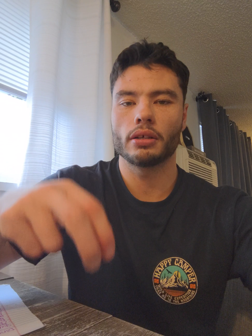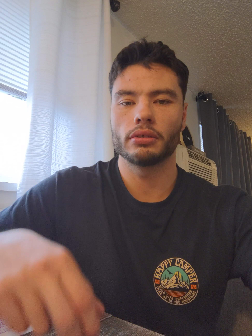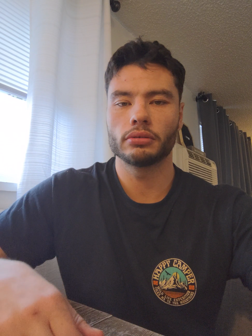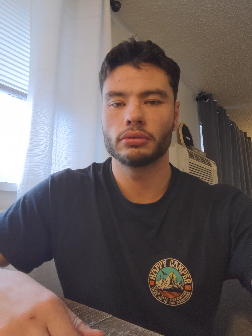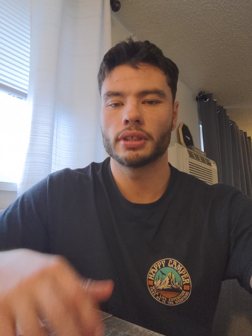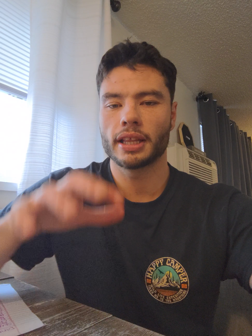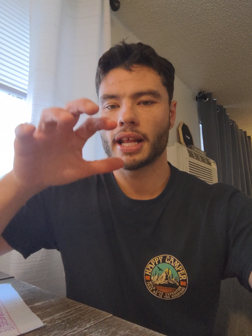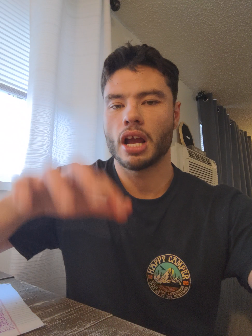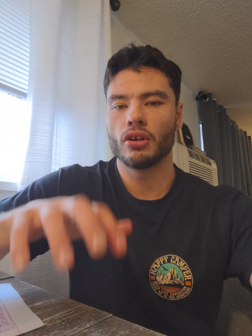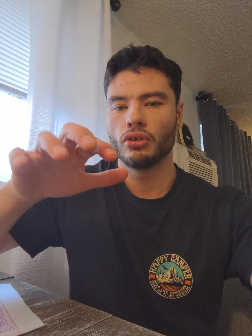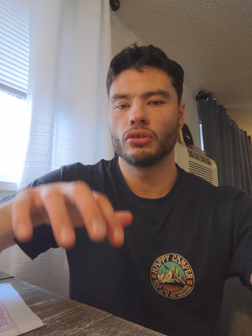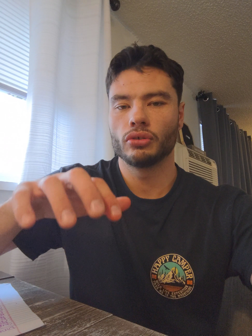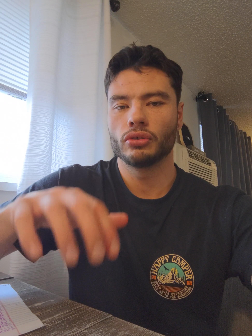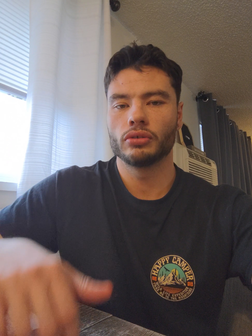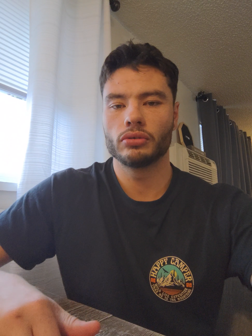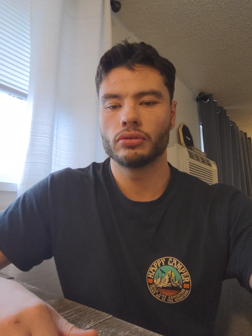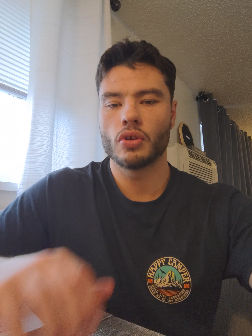alligator